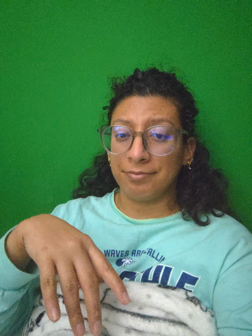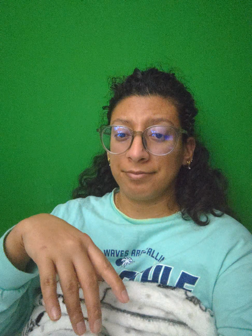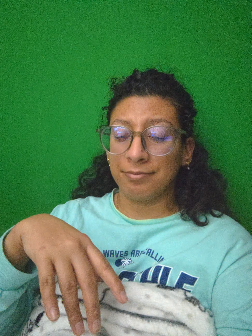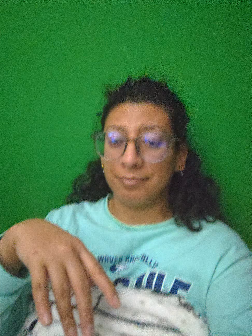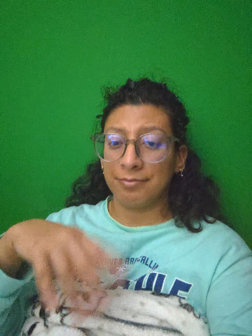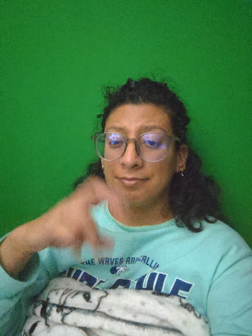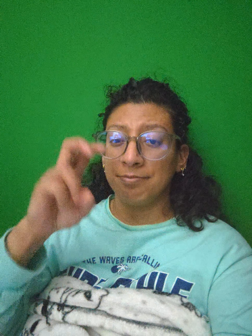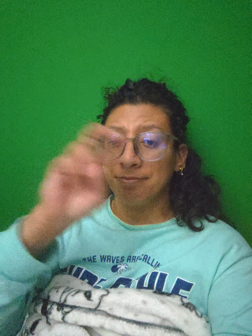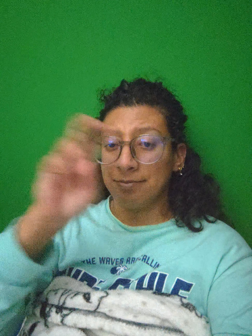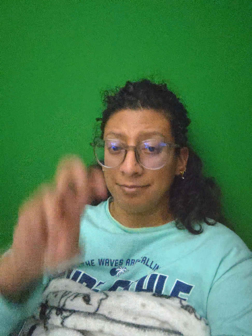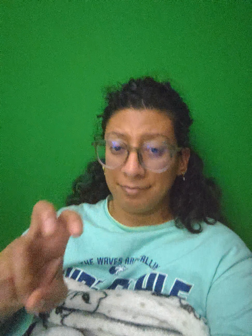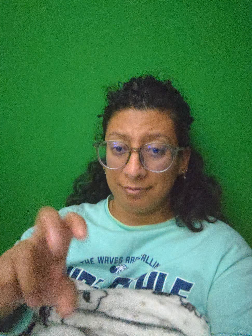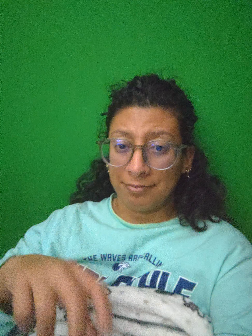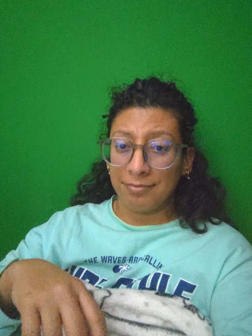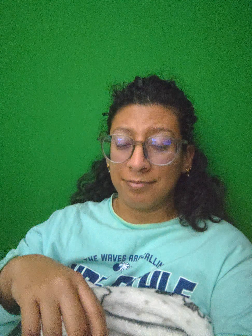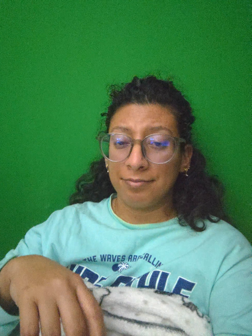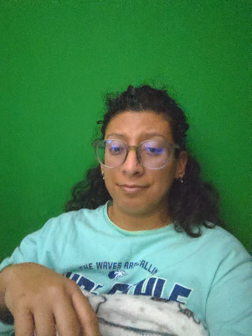pizza